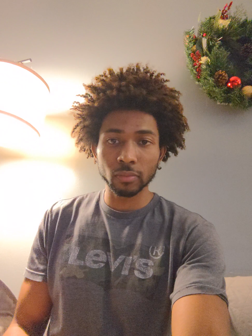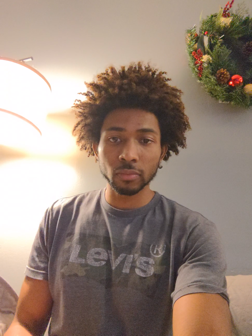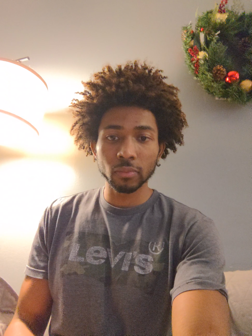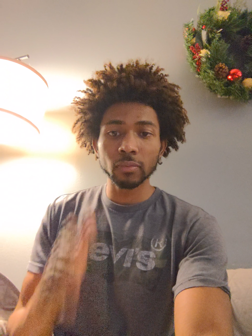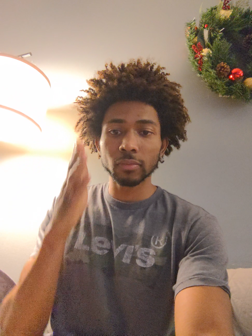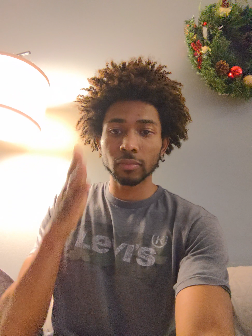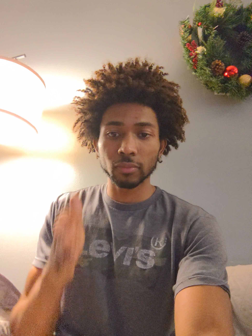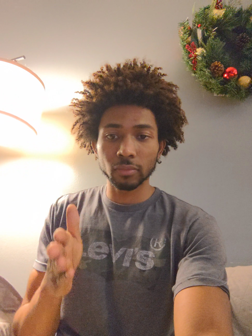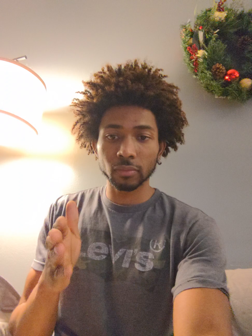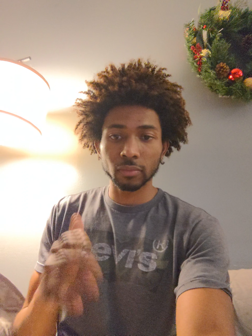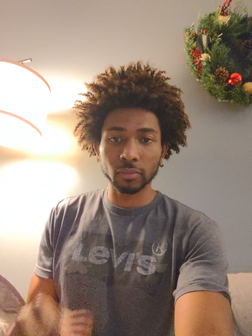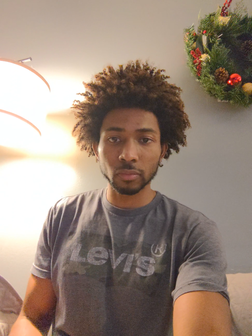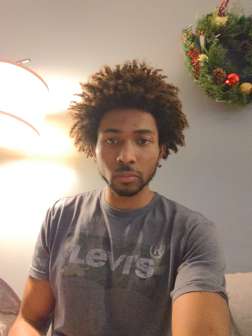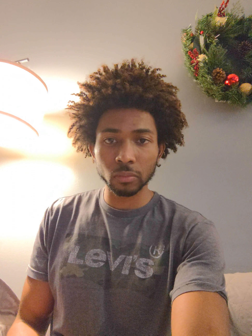person